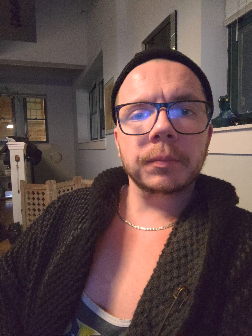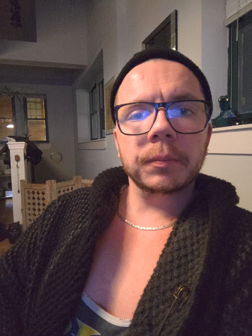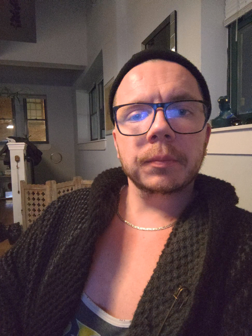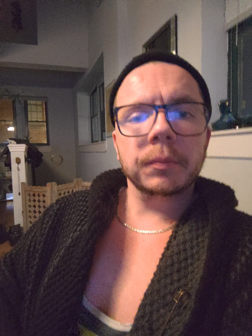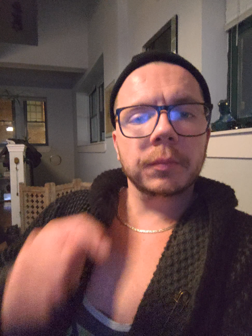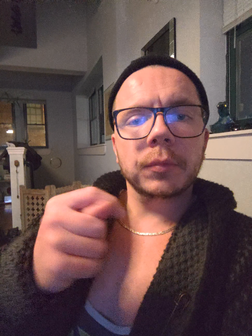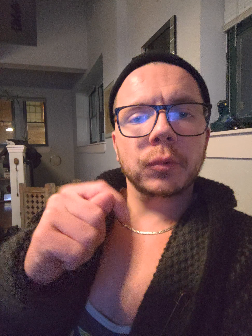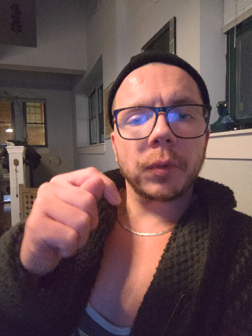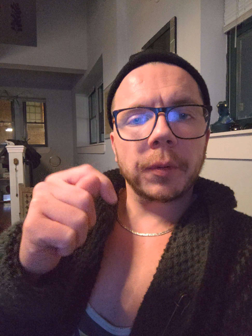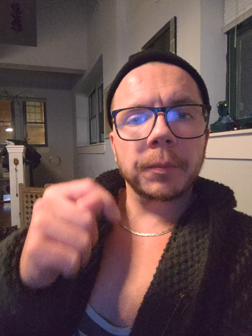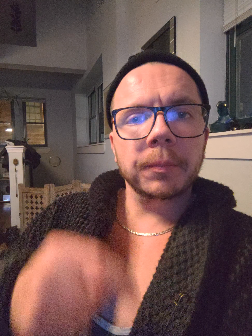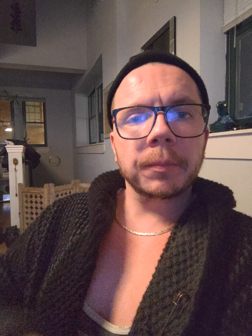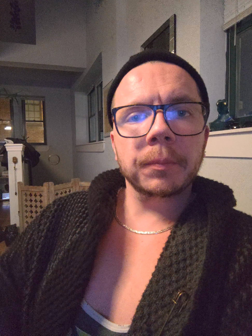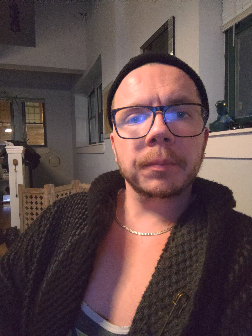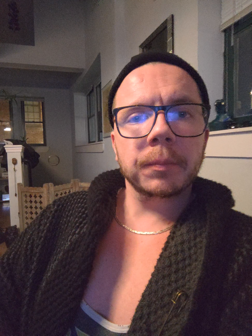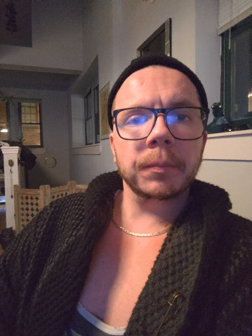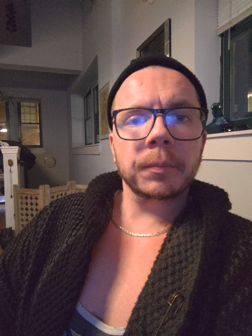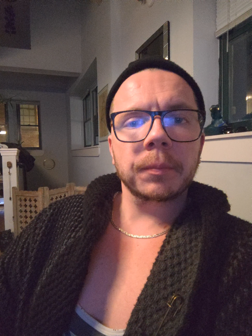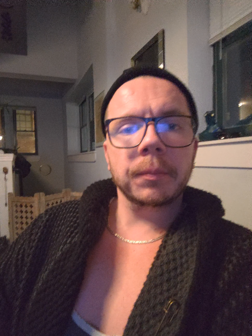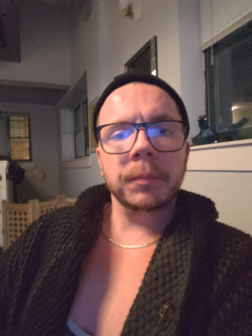toy